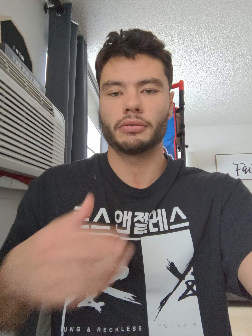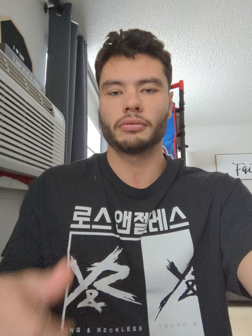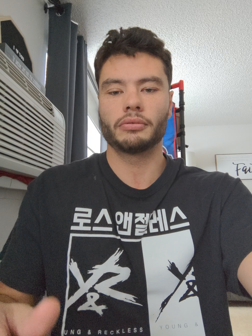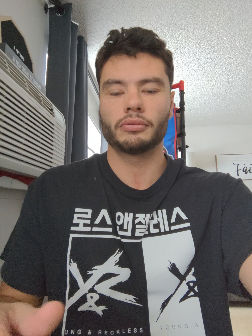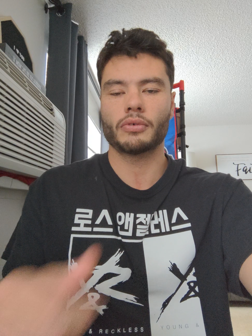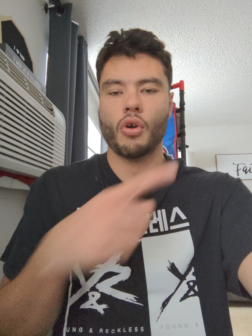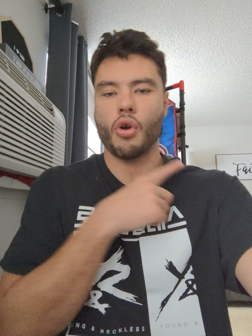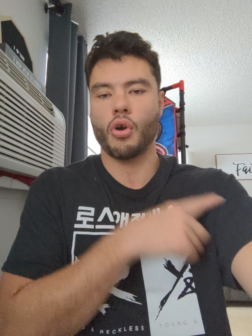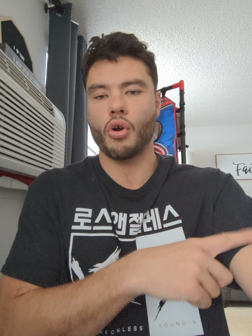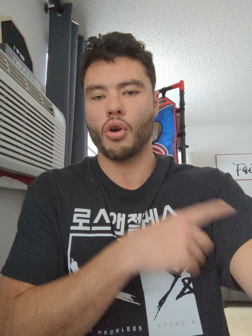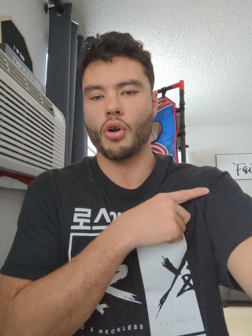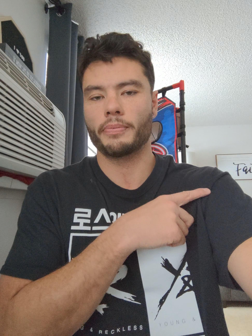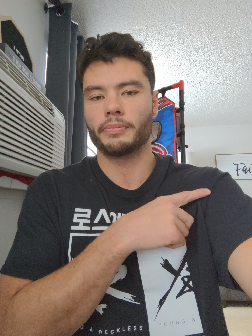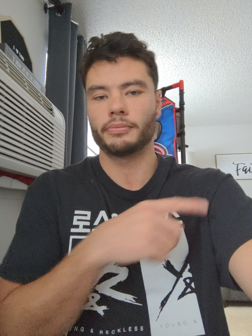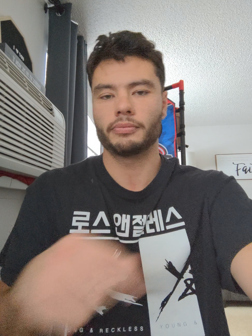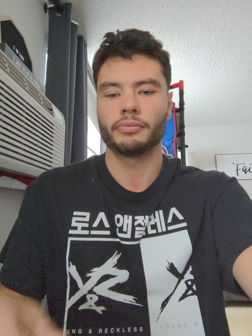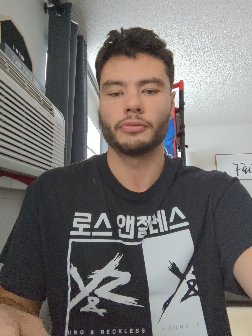arm